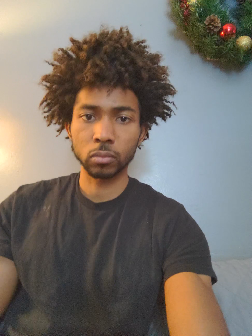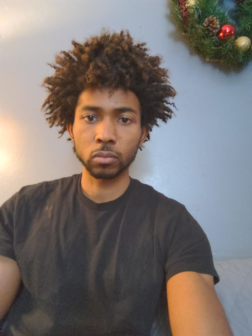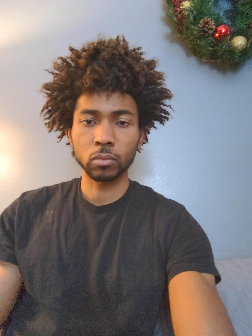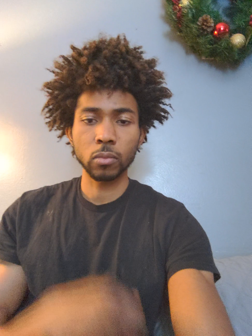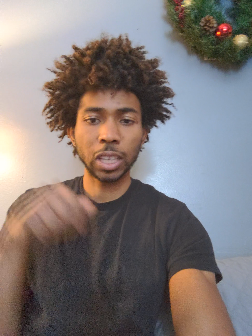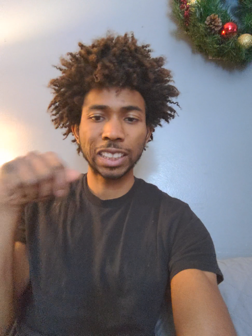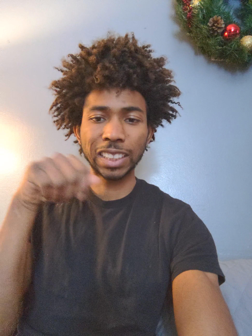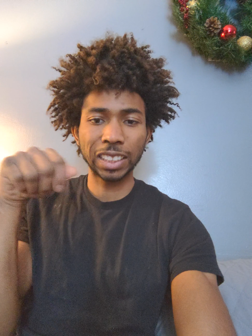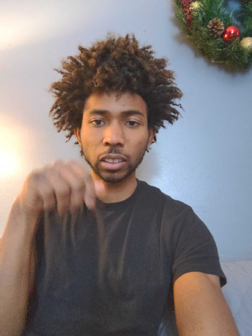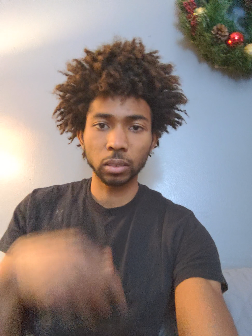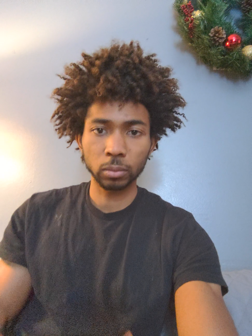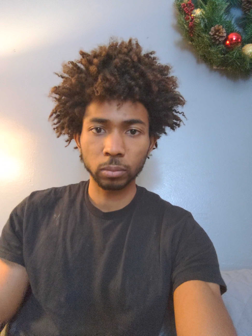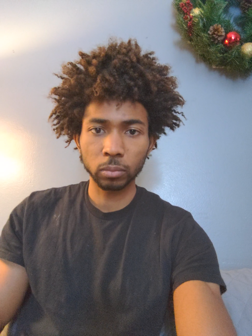toothbrush